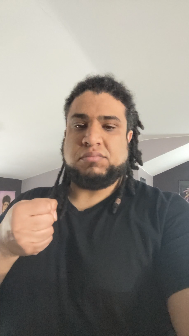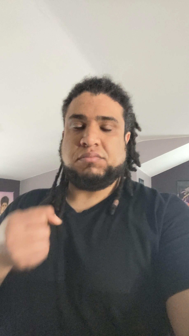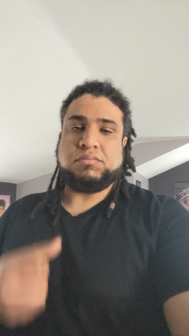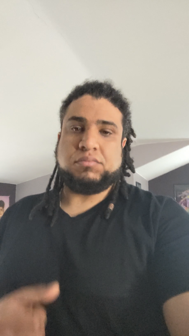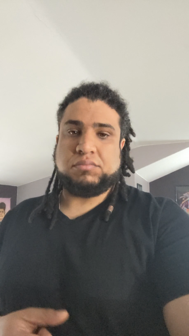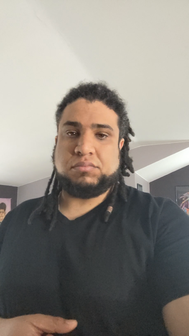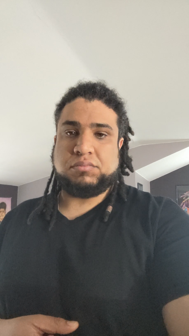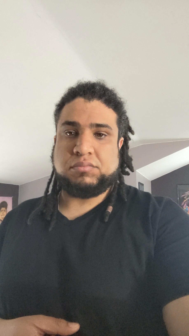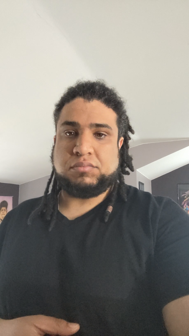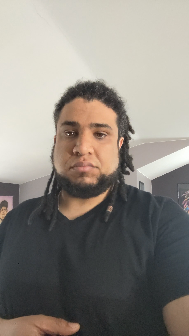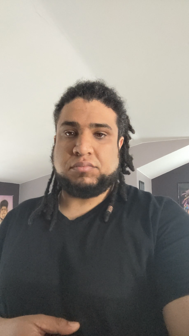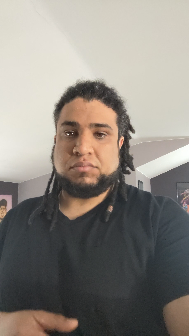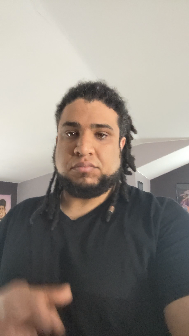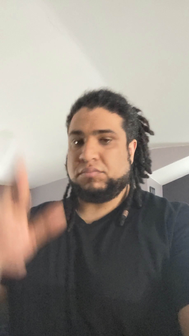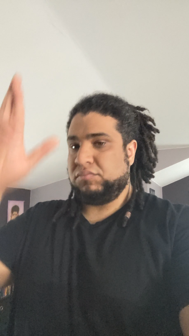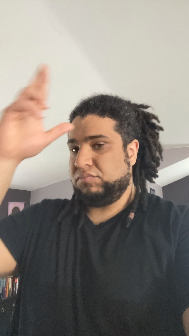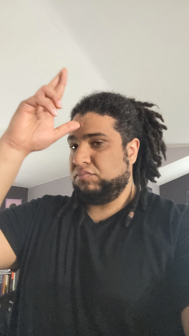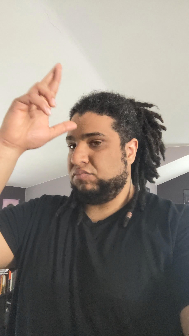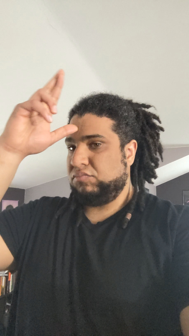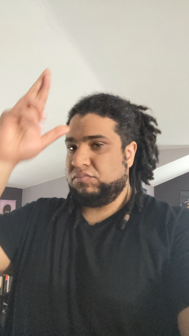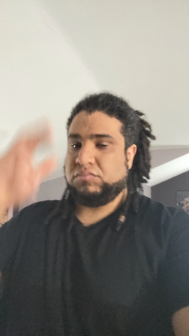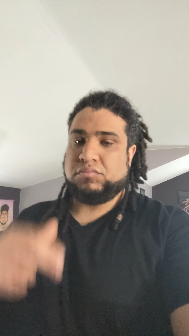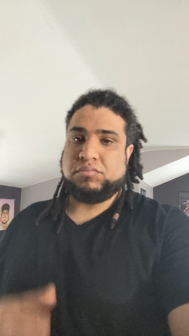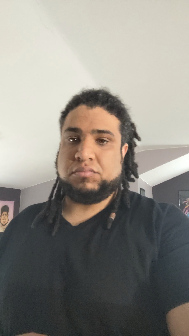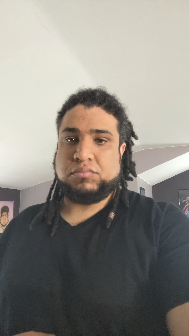rooster